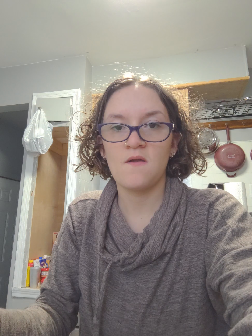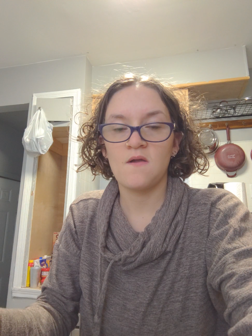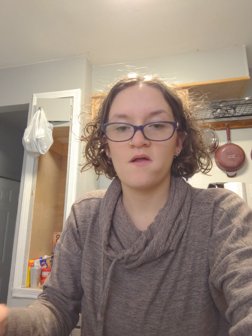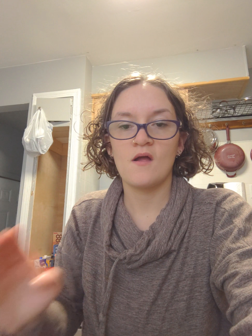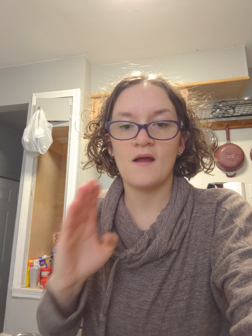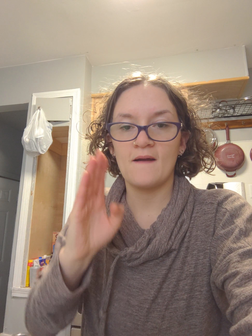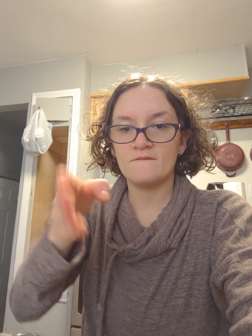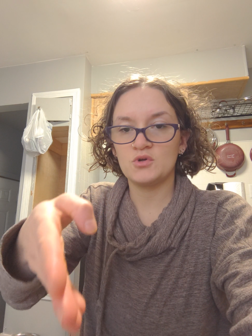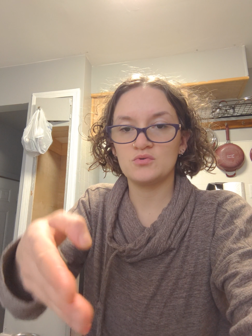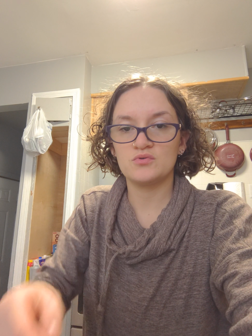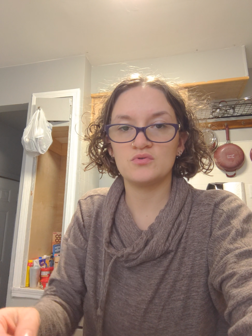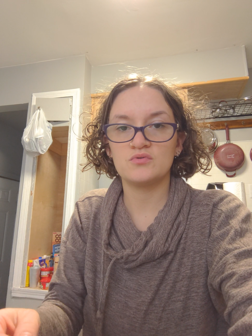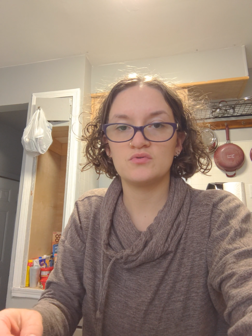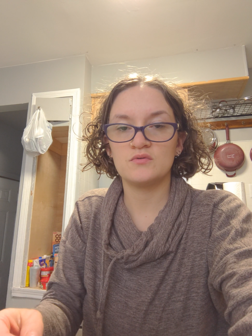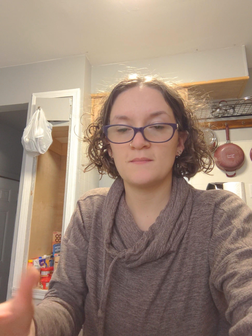after